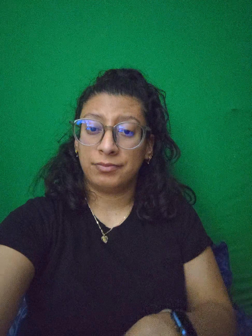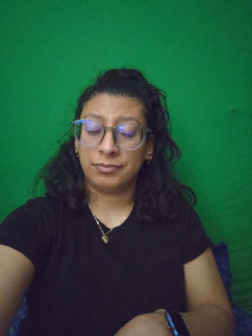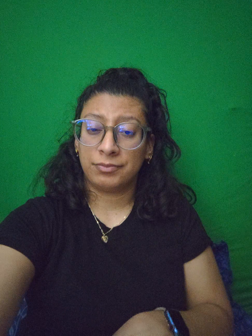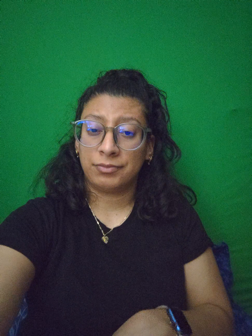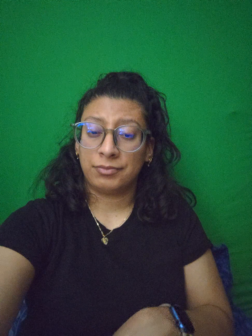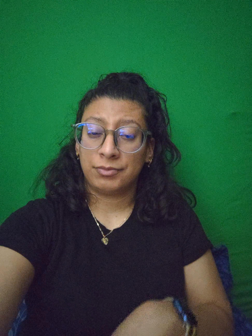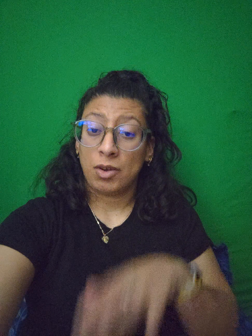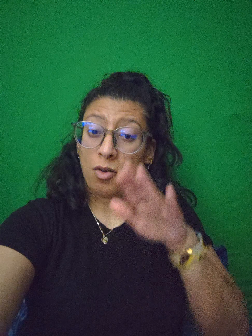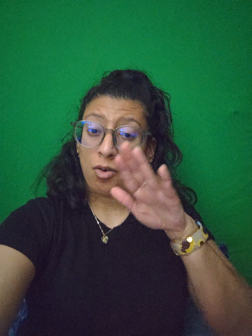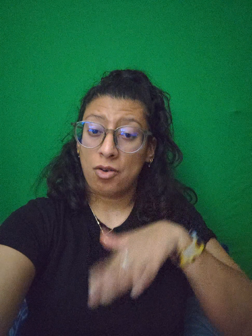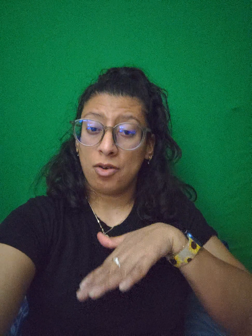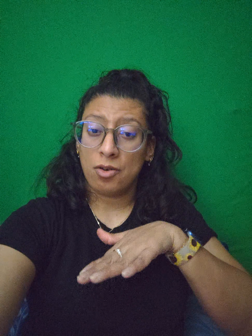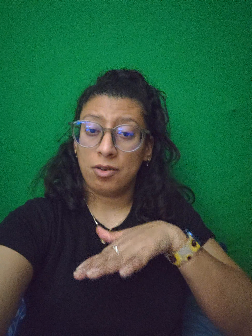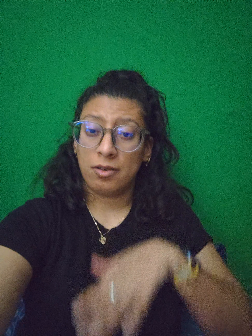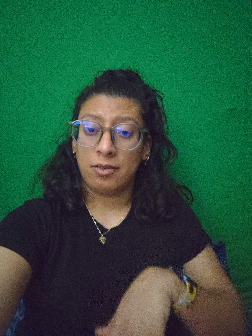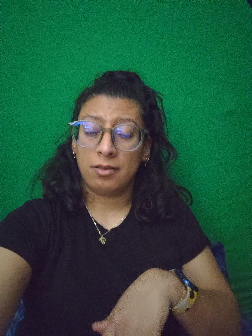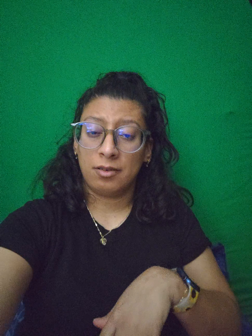on